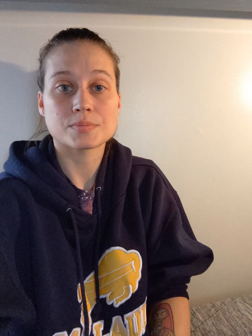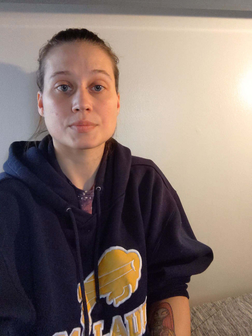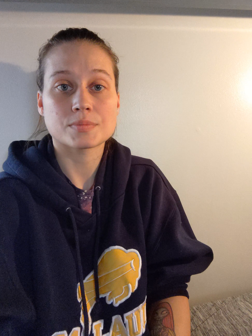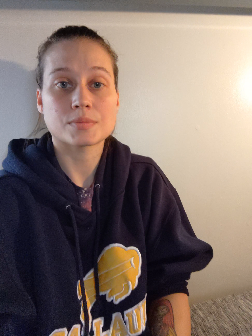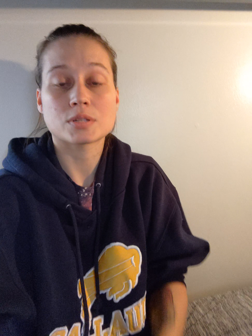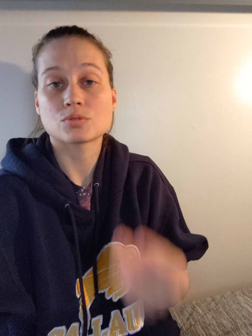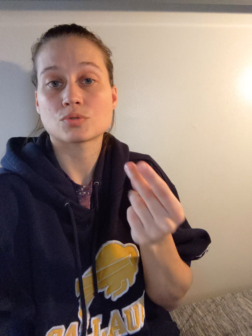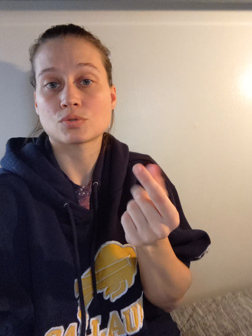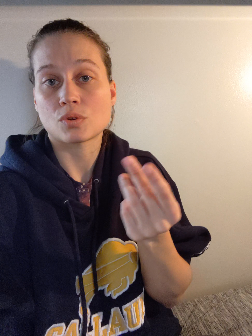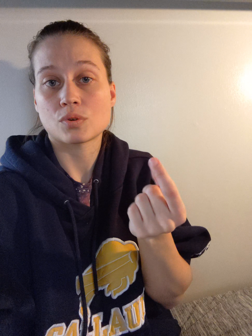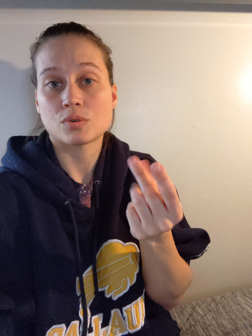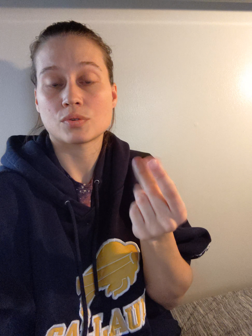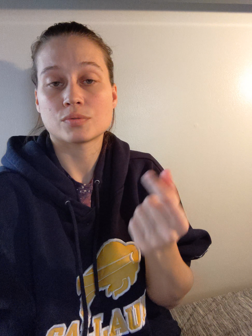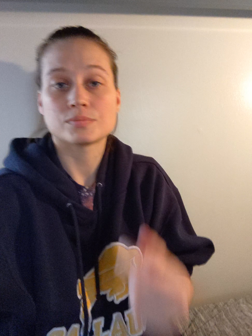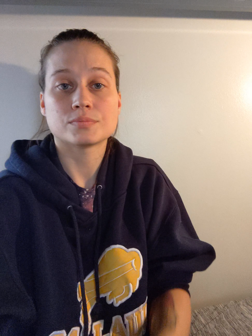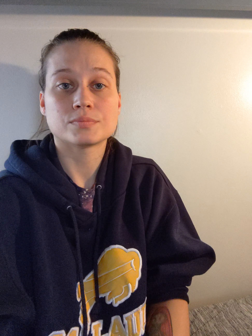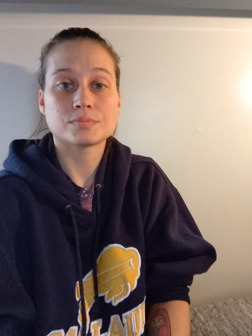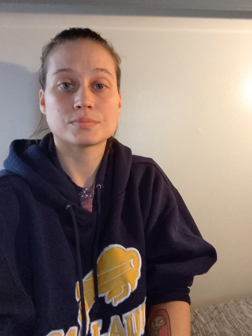dog